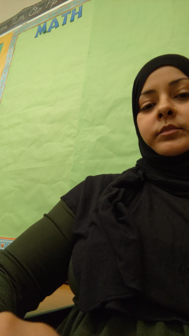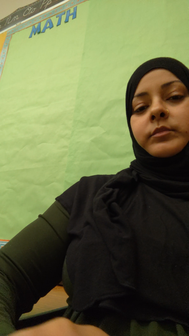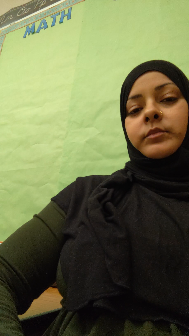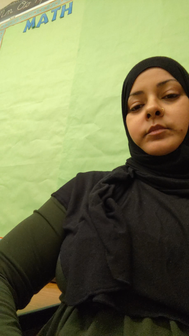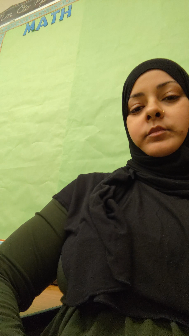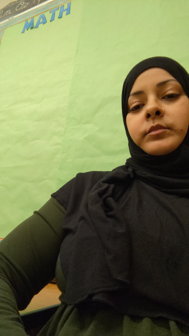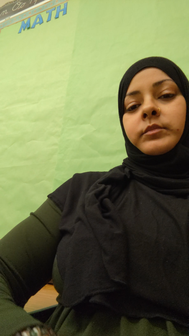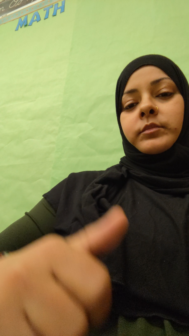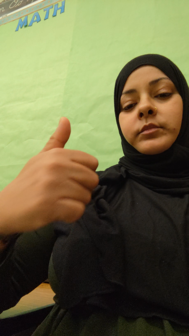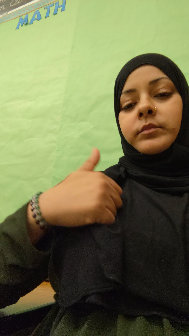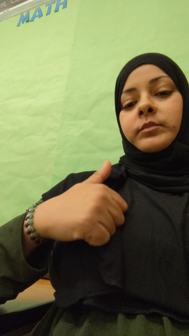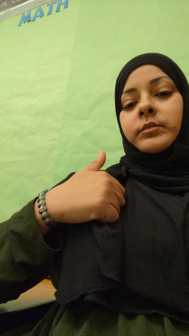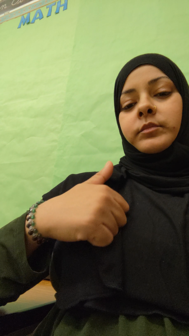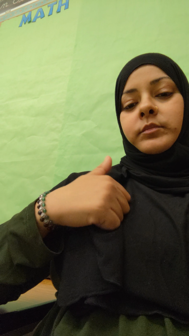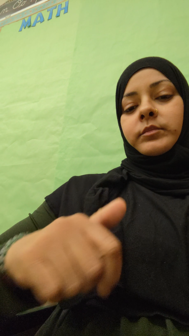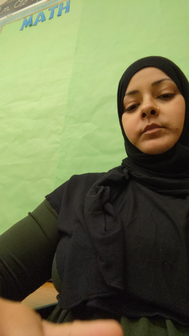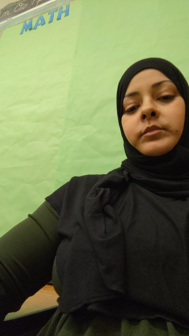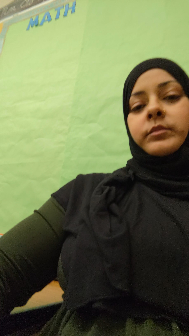bathtub